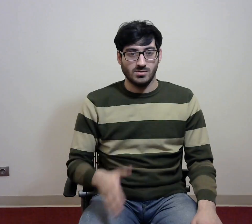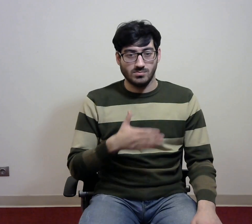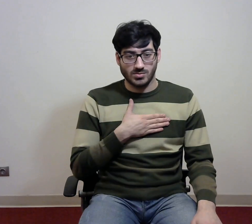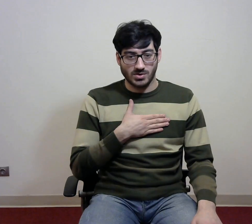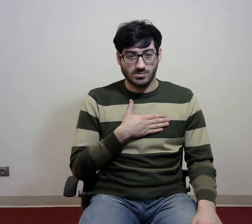mən